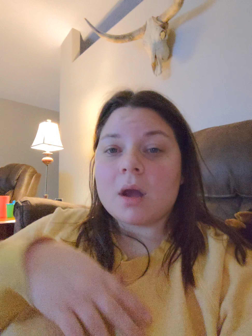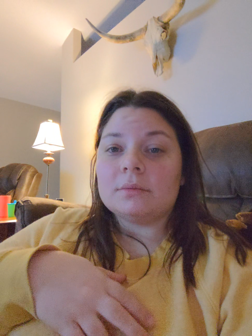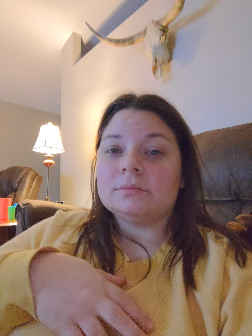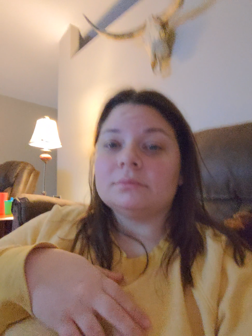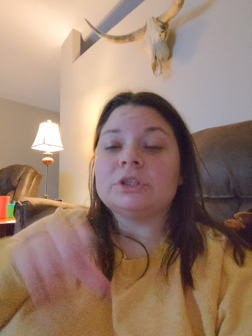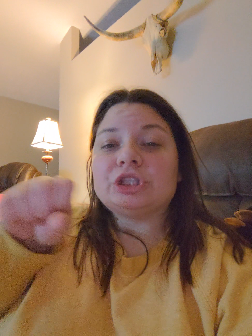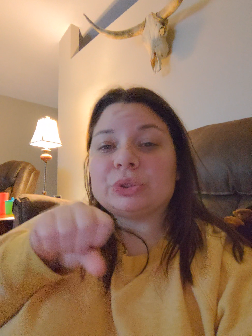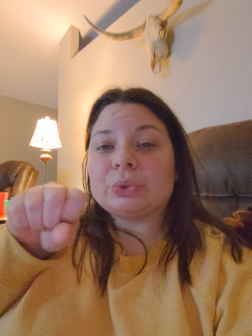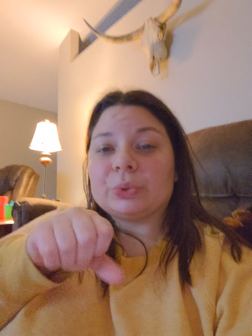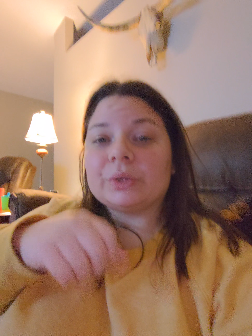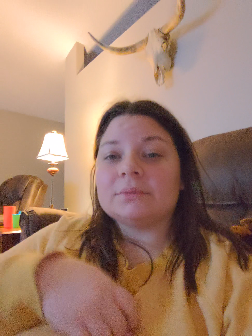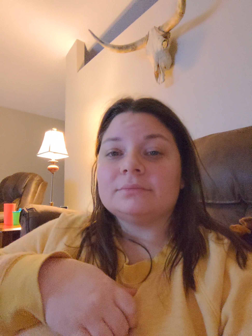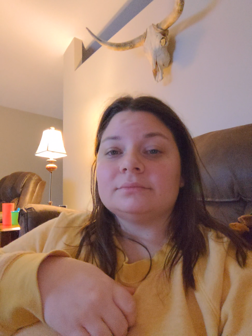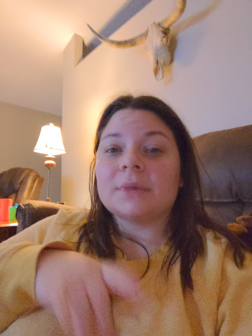shoe